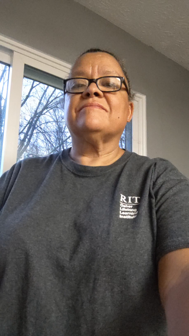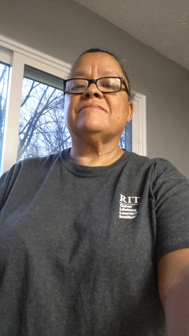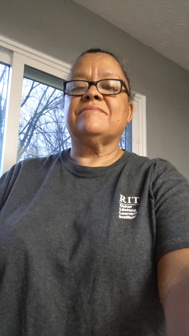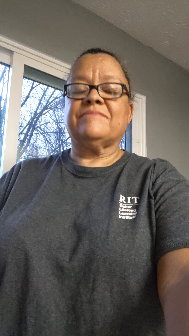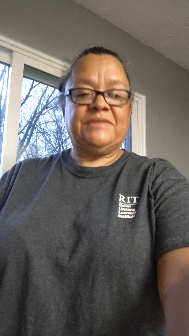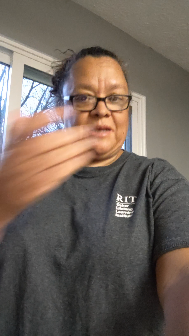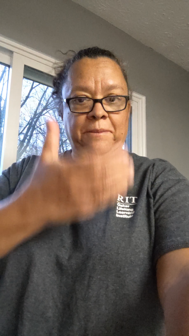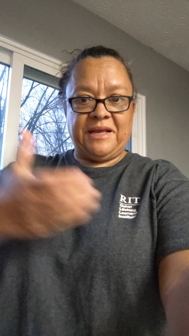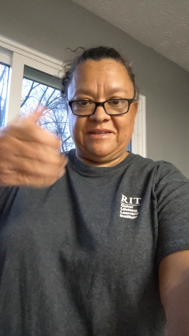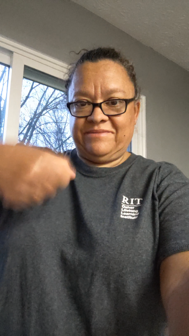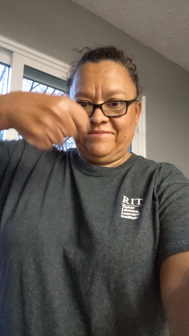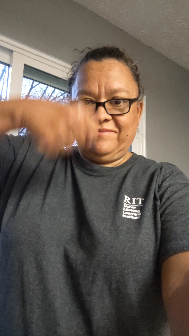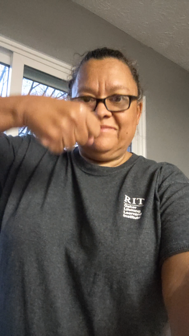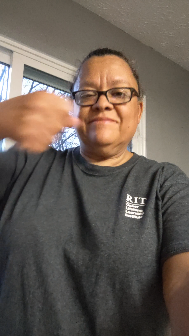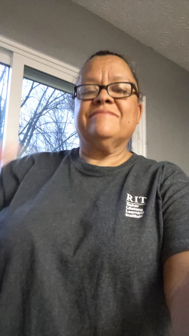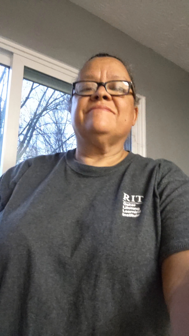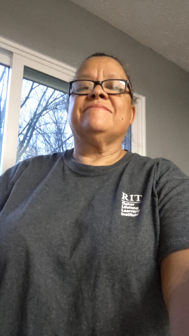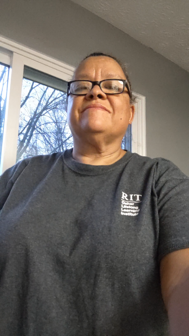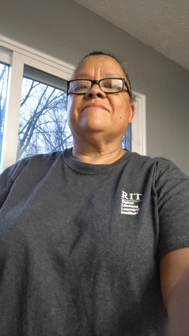basket